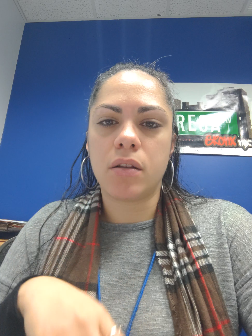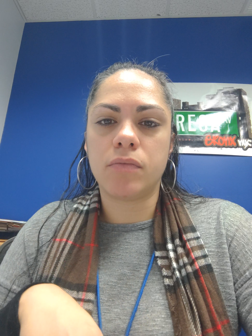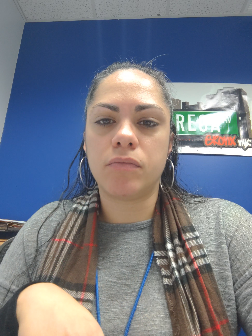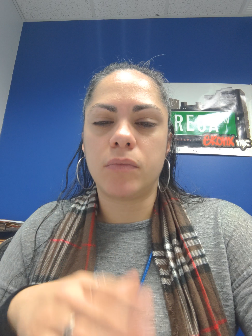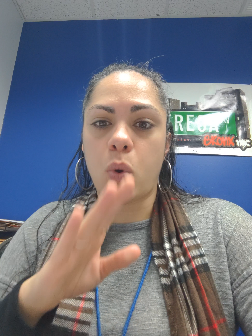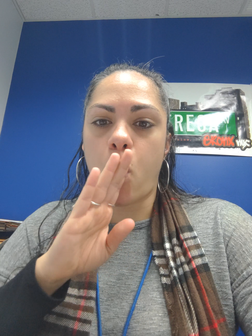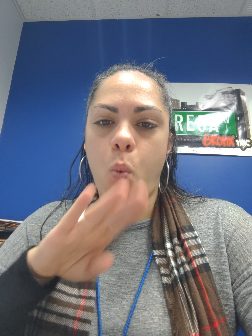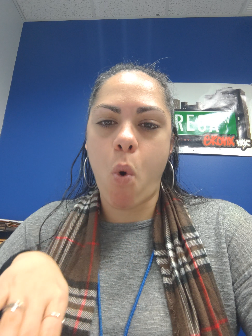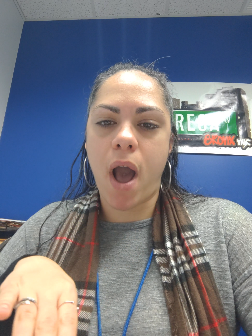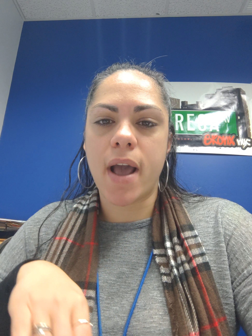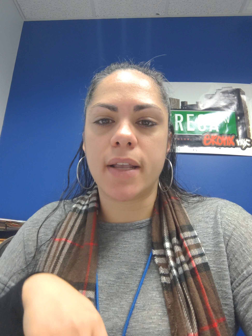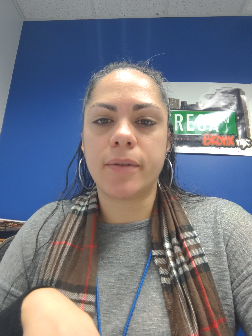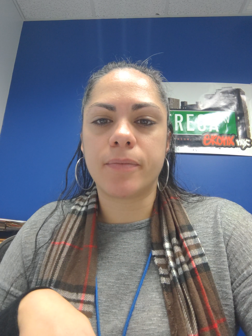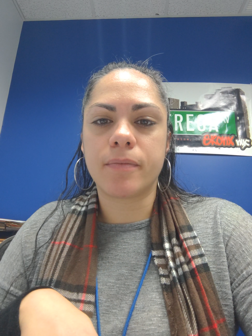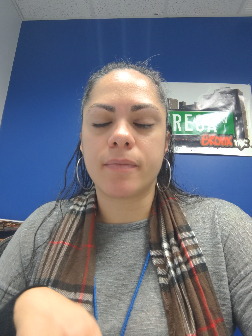quiet